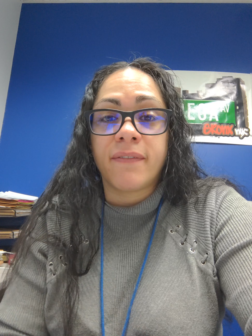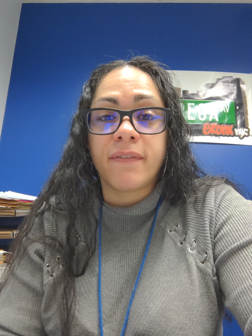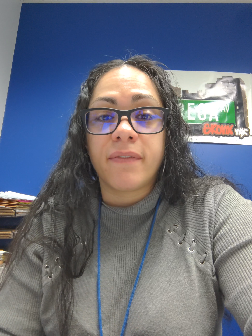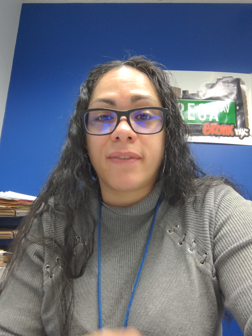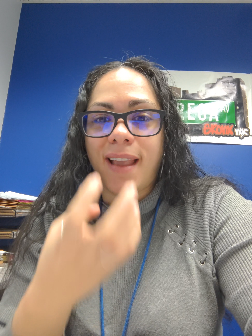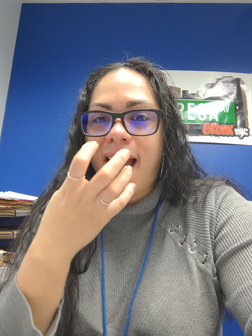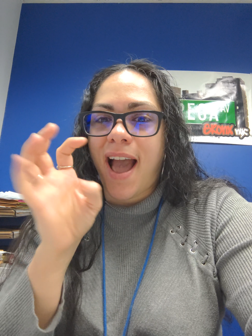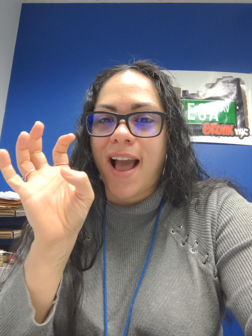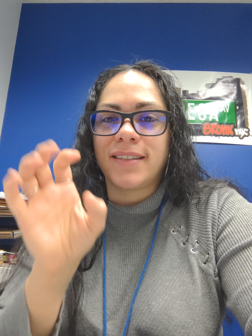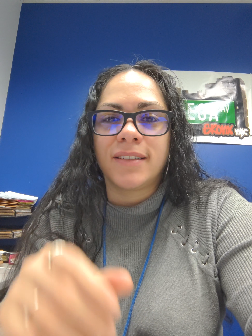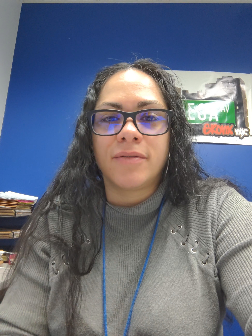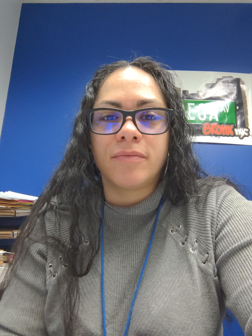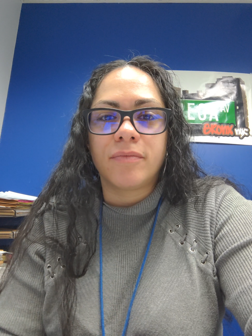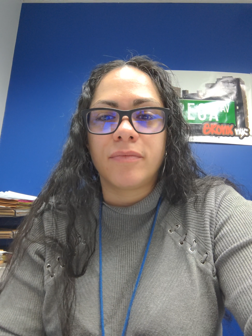hot